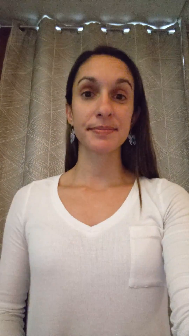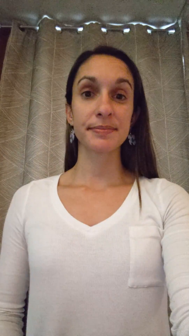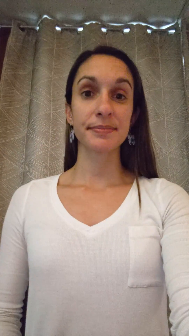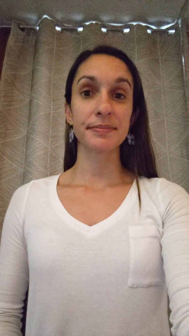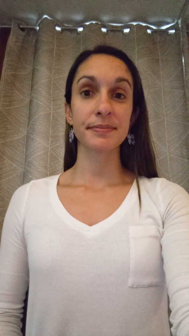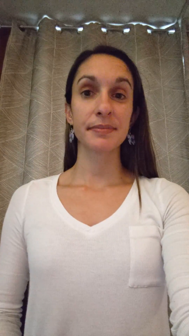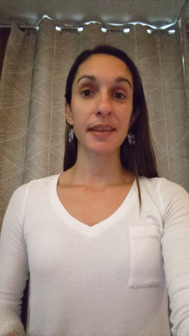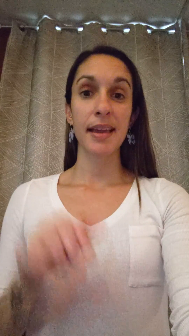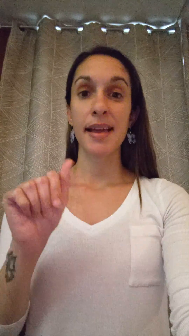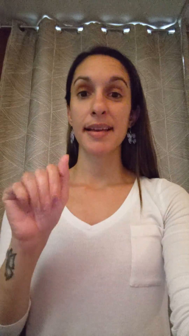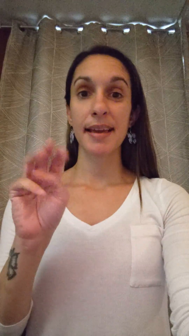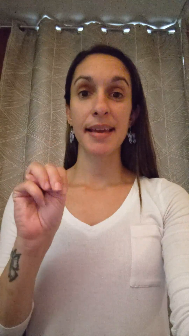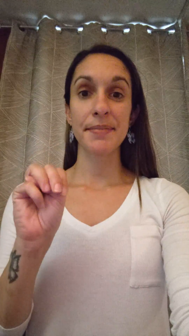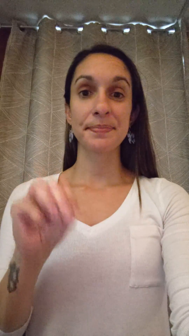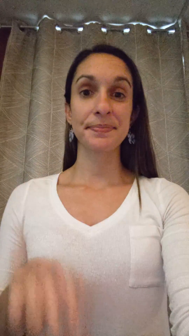am